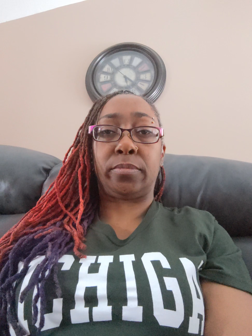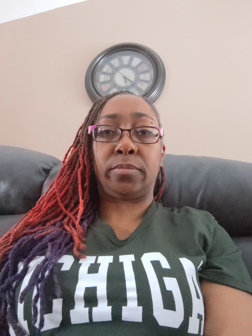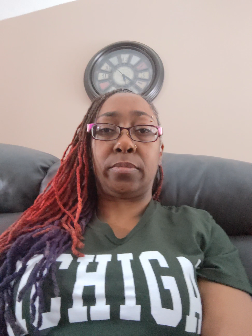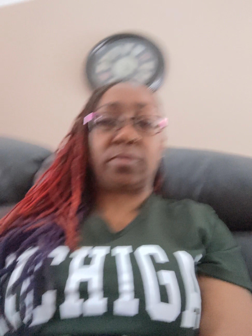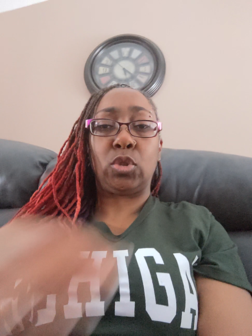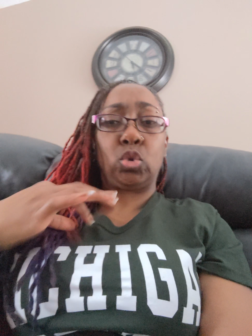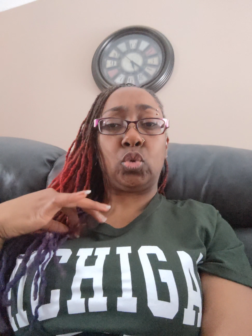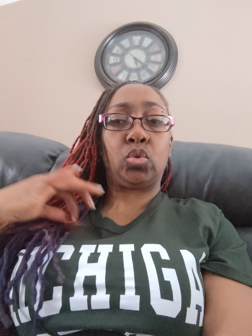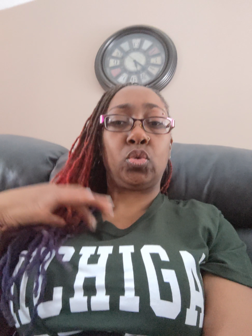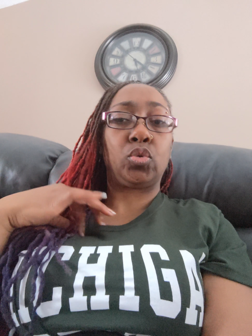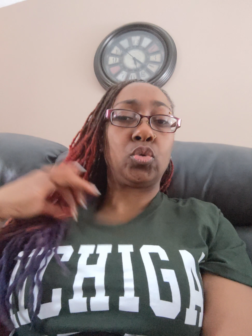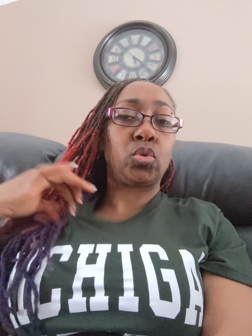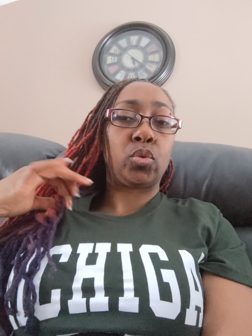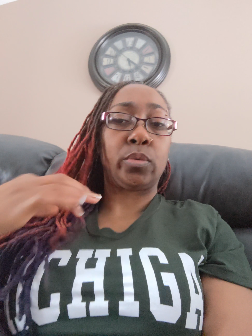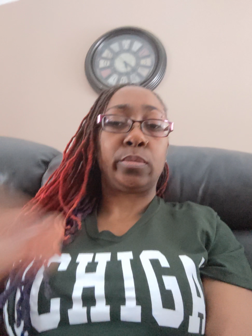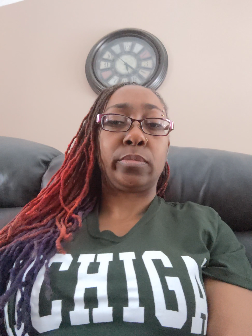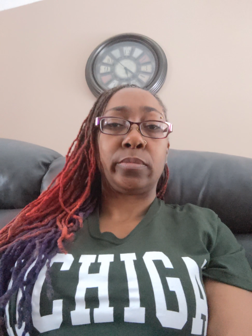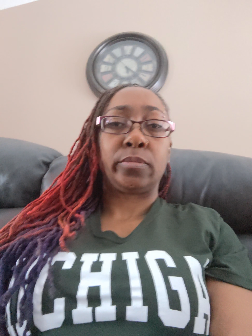shirt